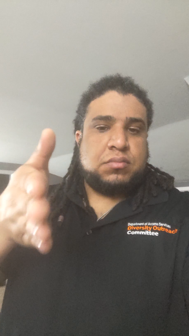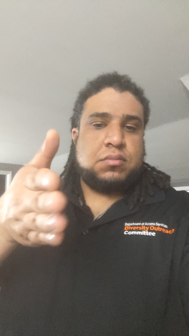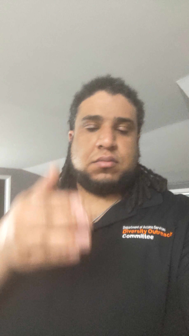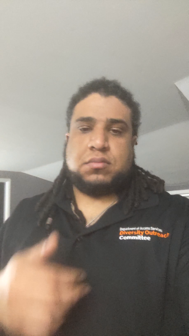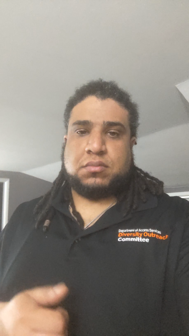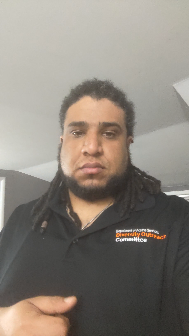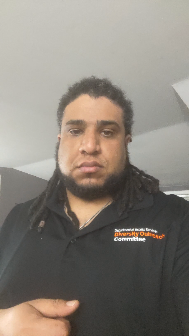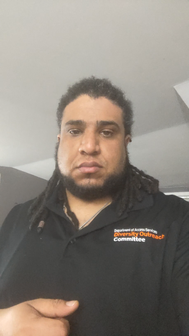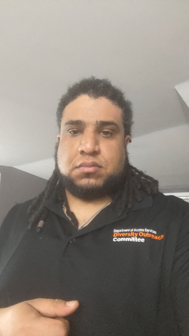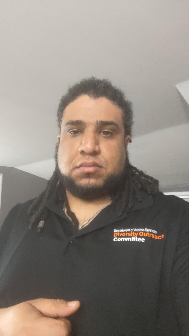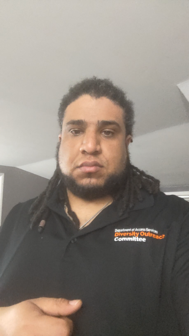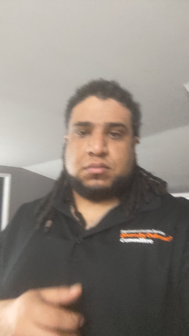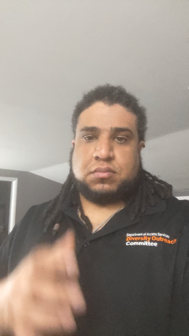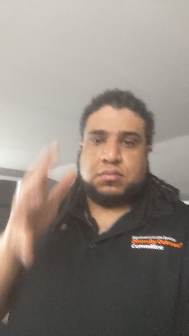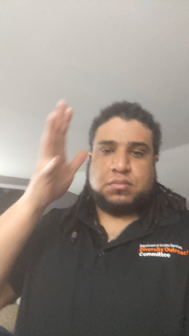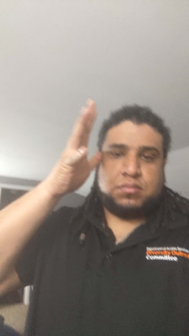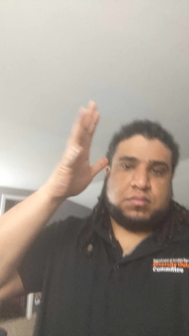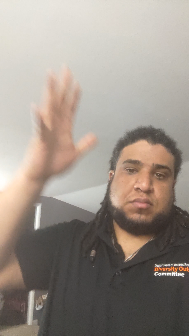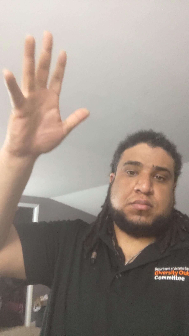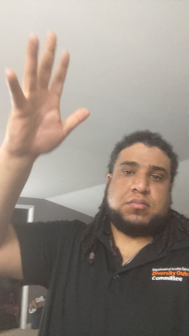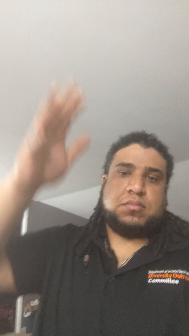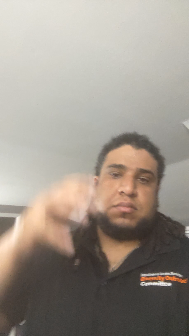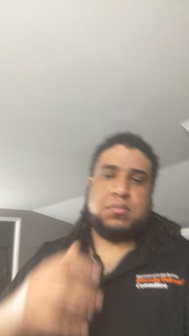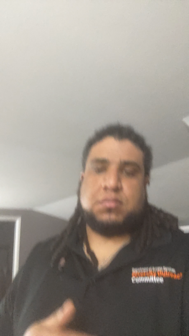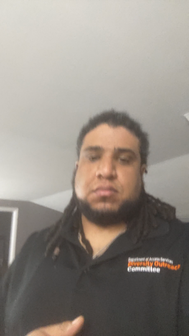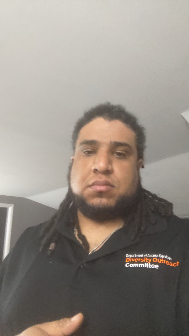moose